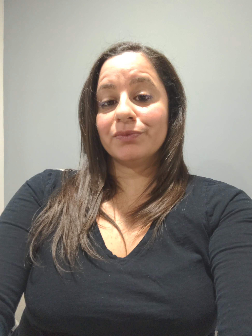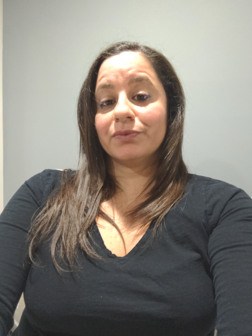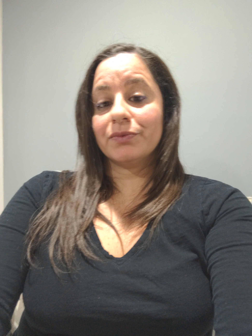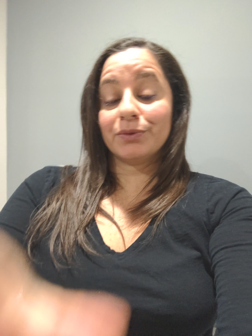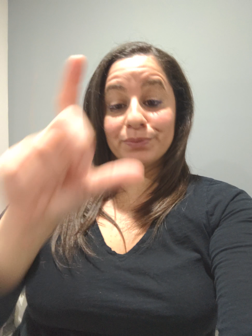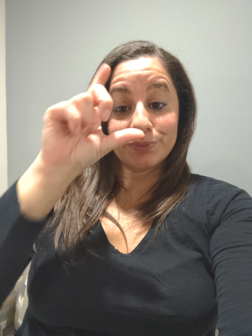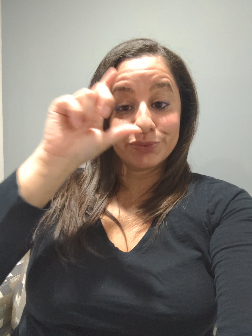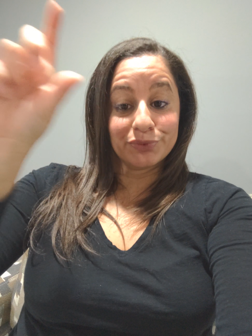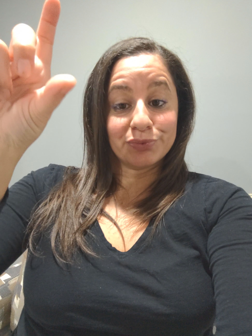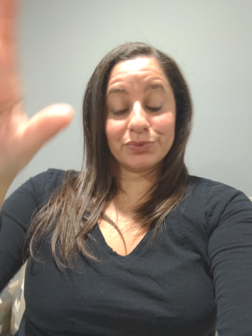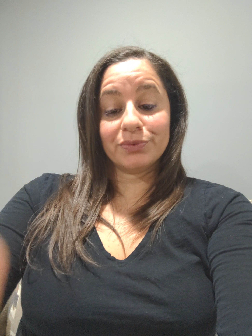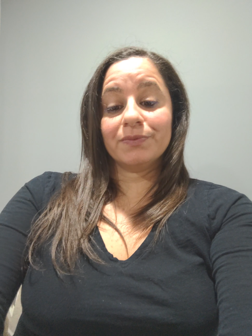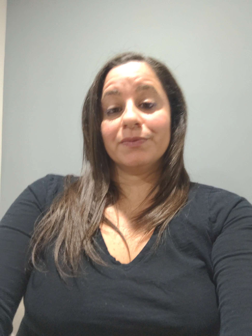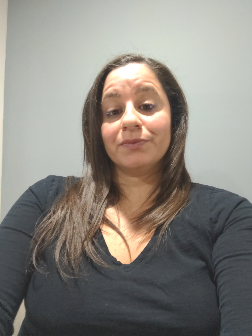moon